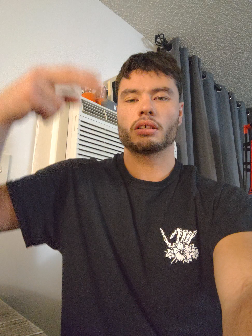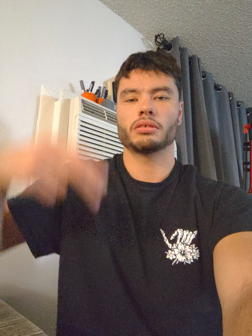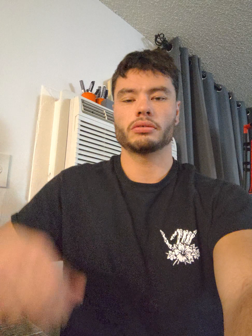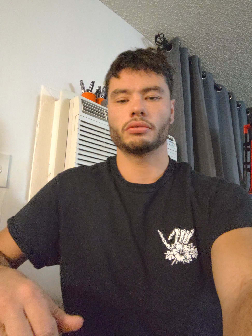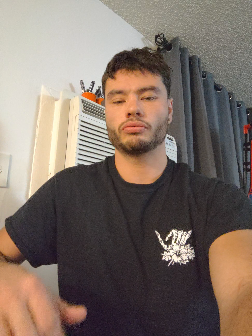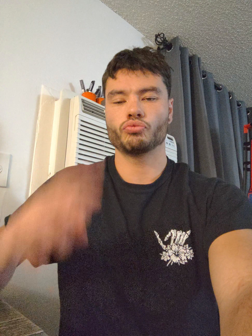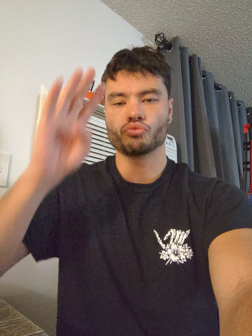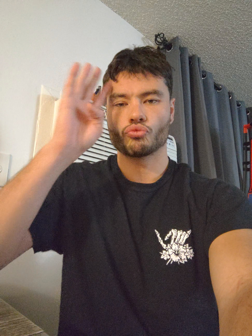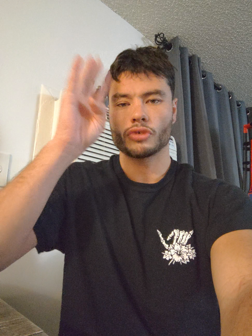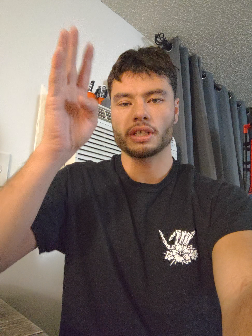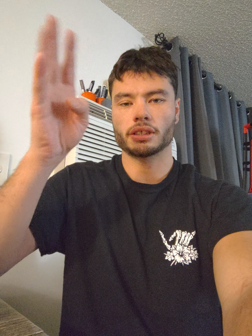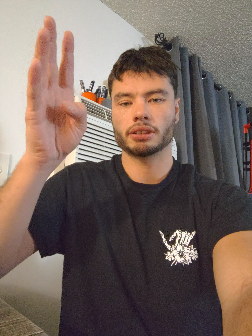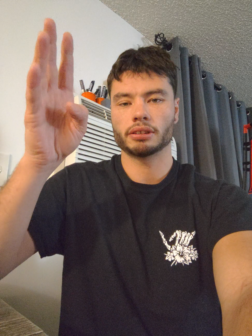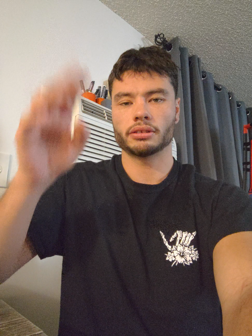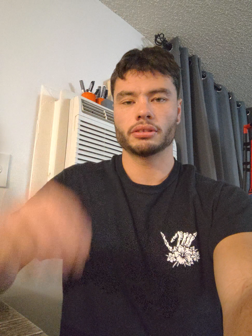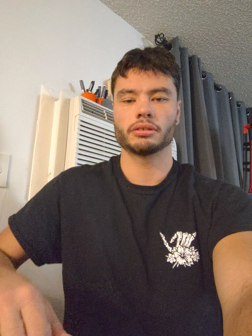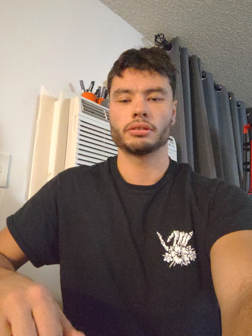pretend